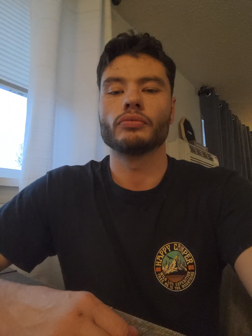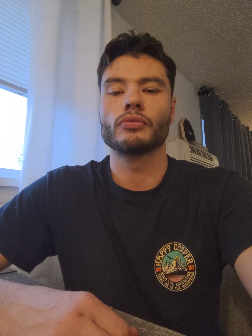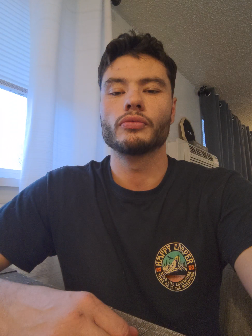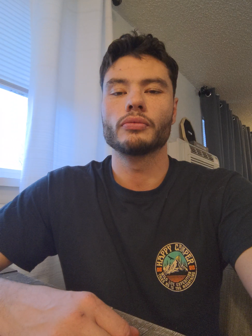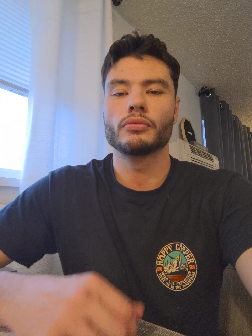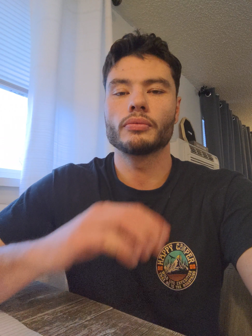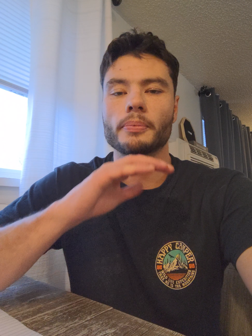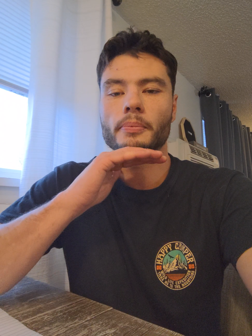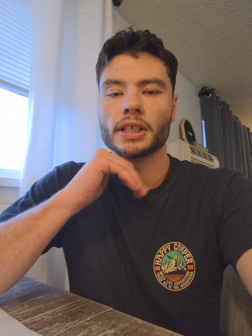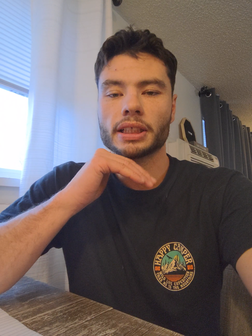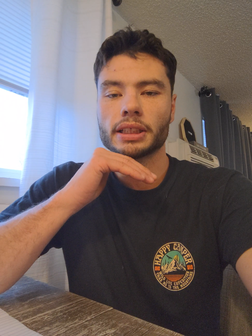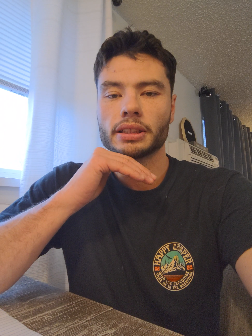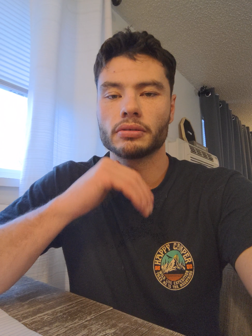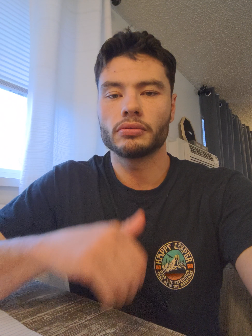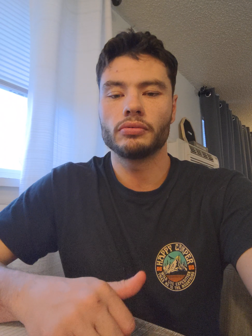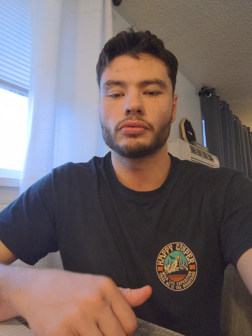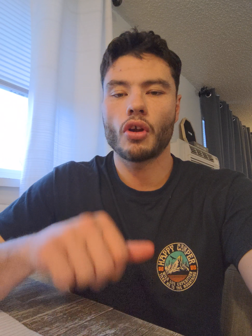pig